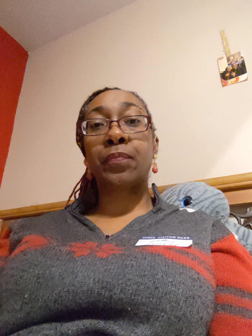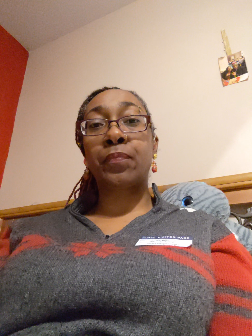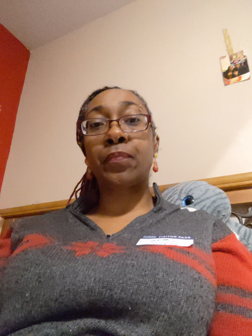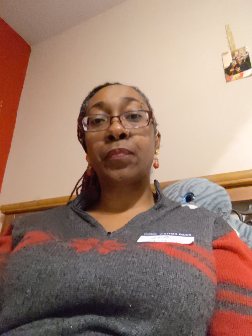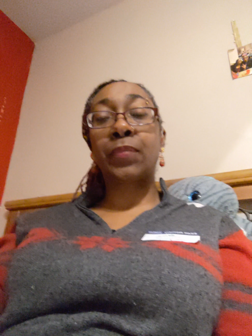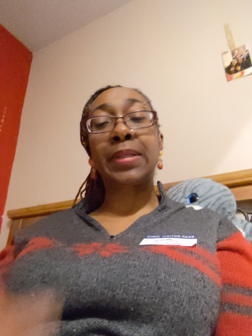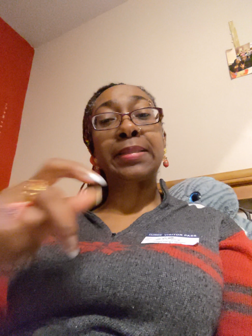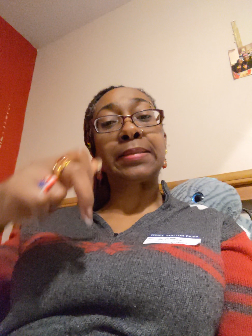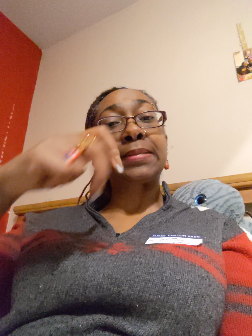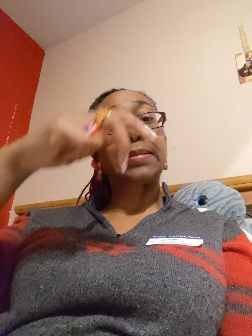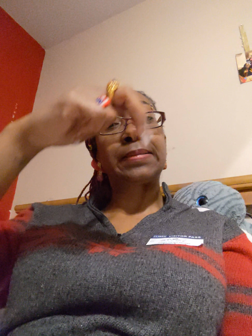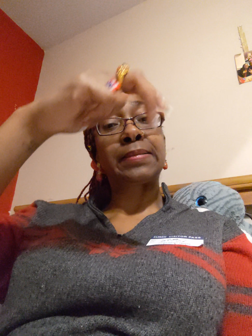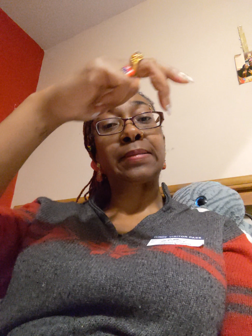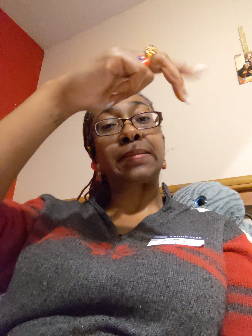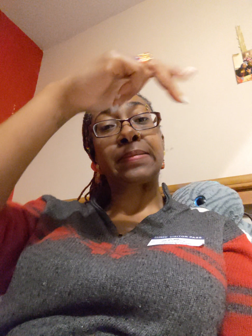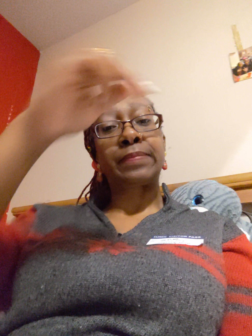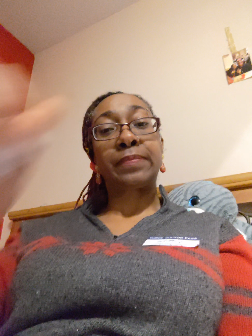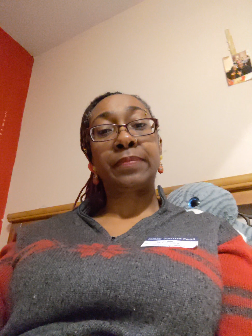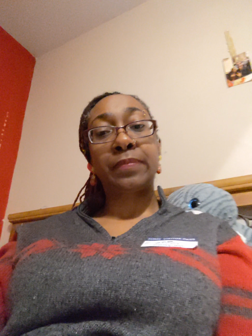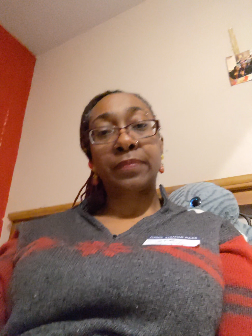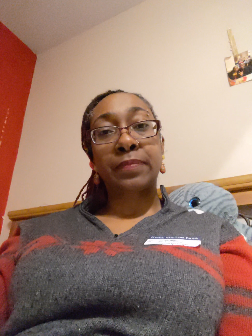stairs